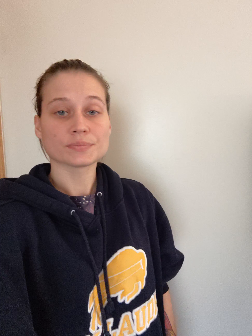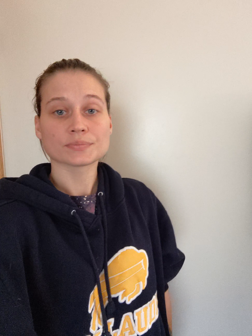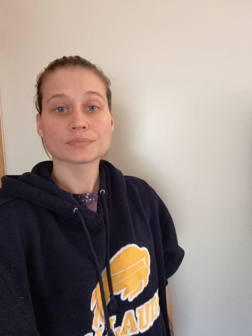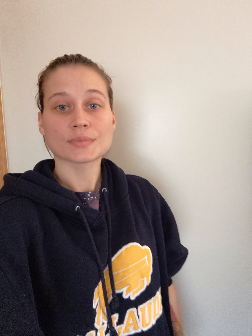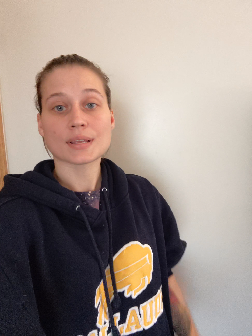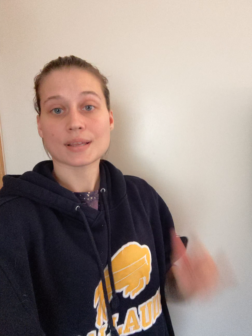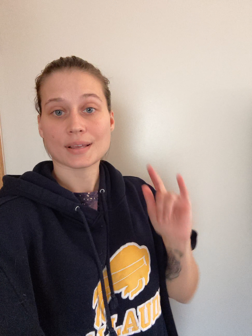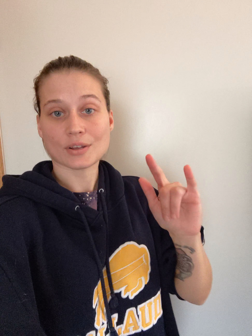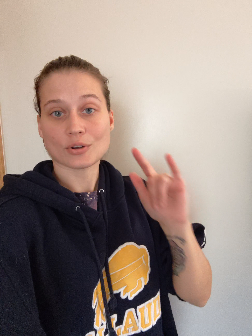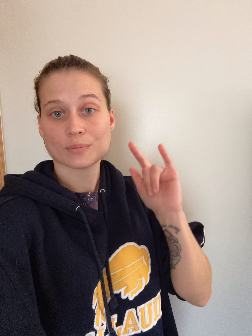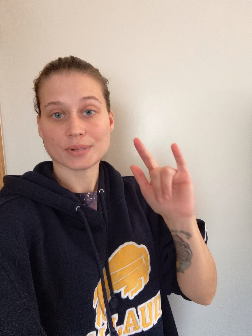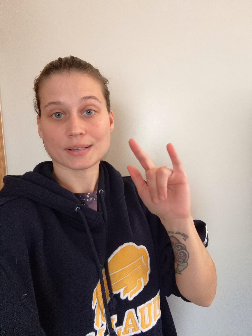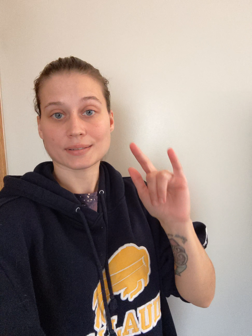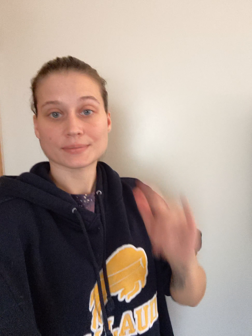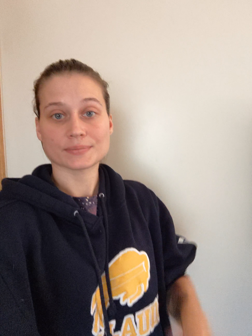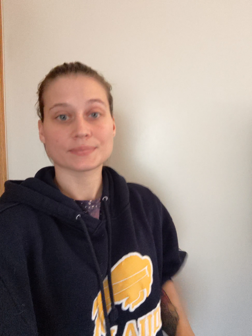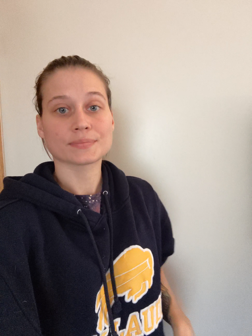airplane